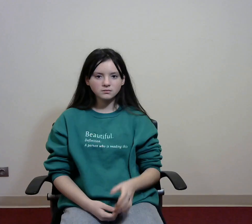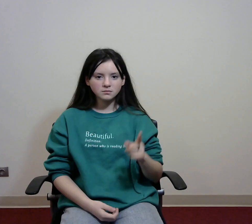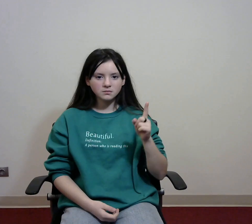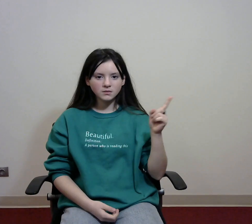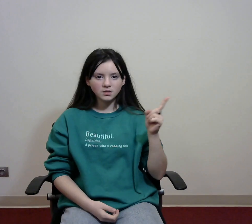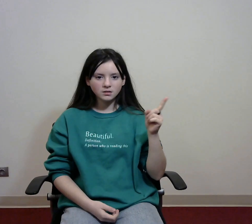O